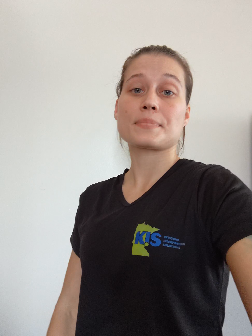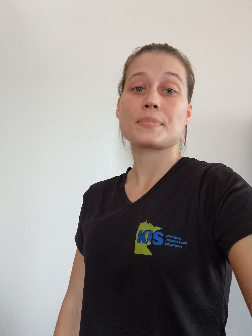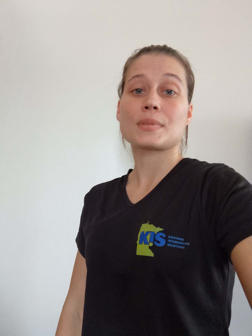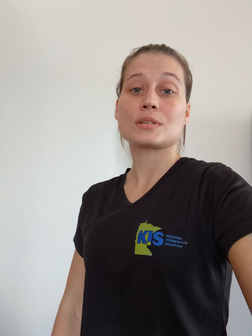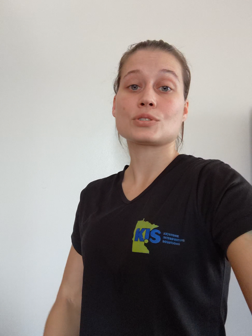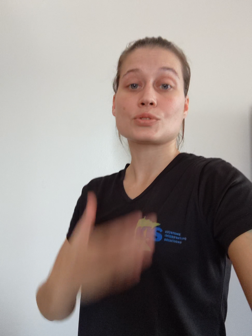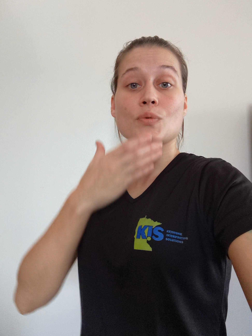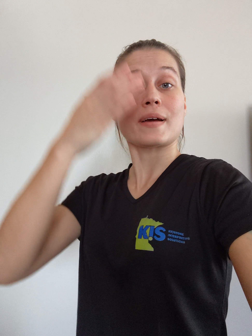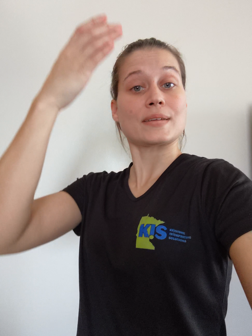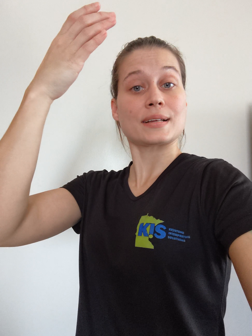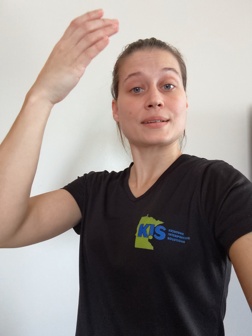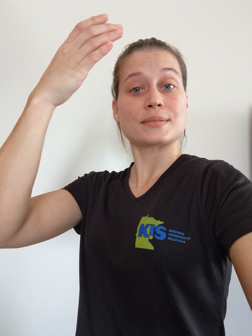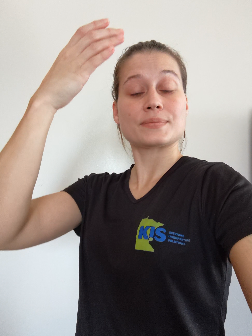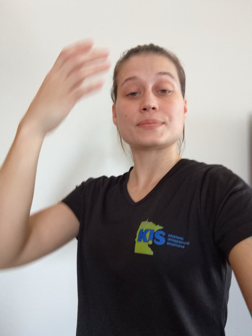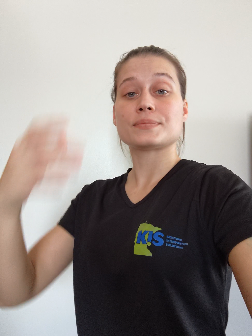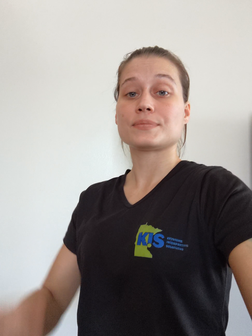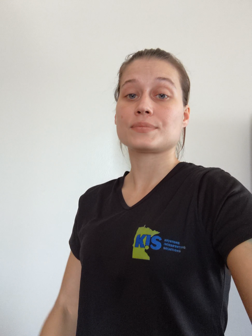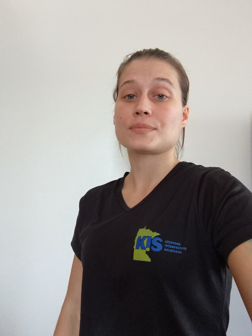giraffe